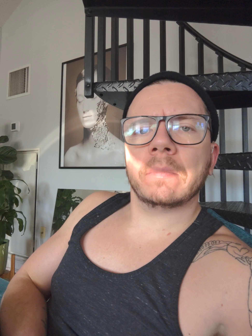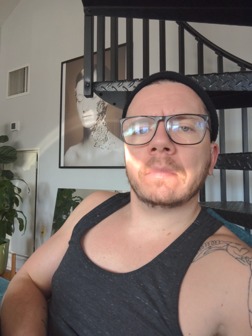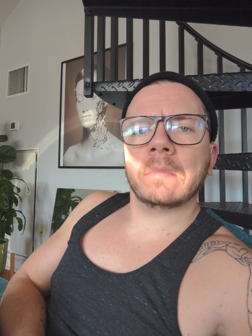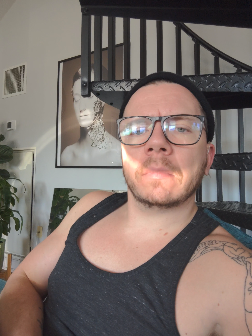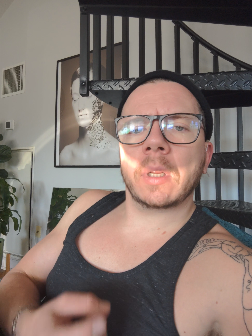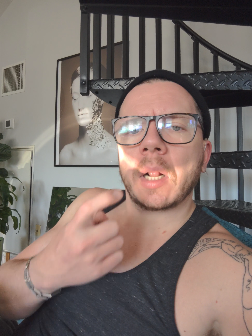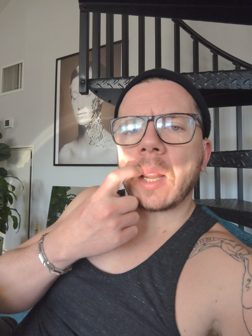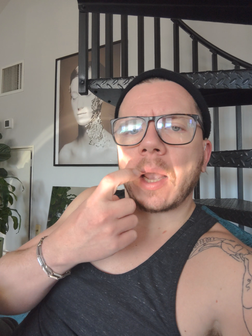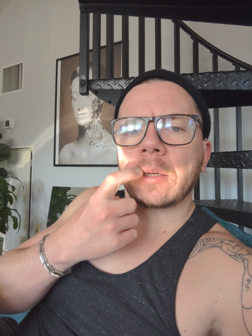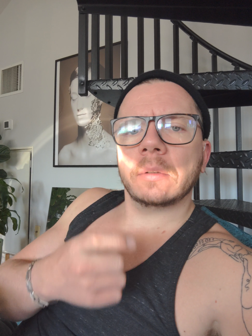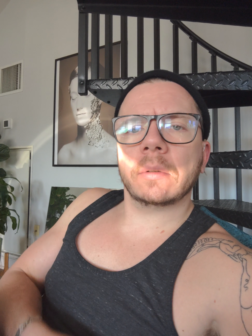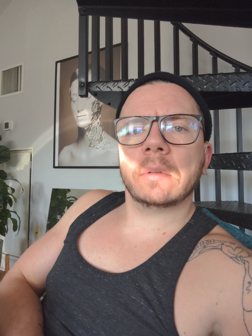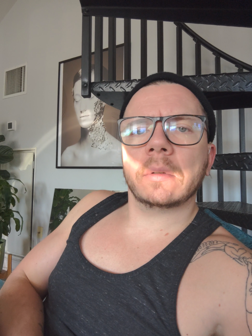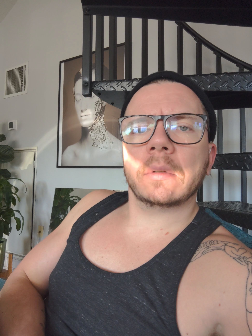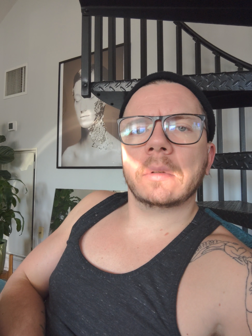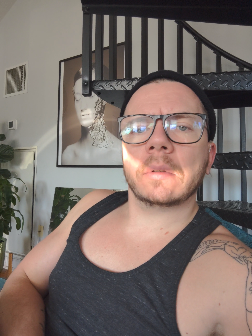window